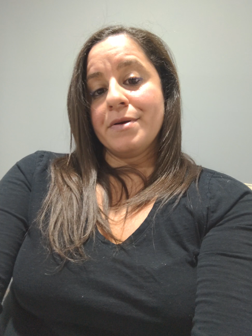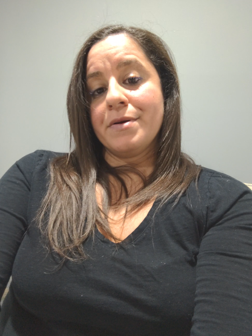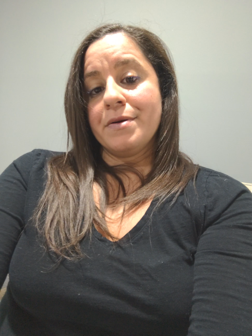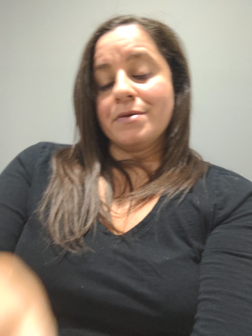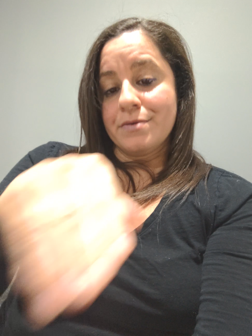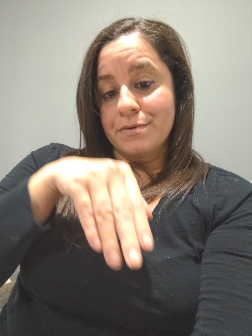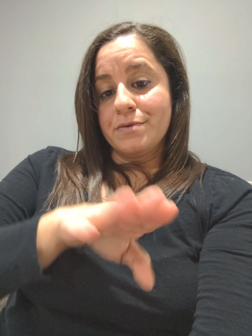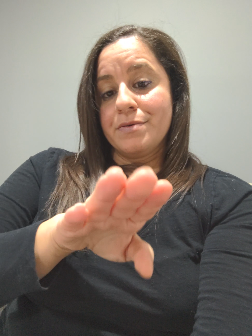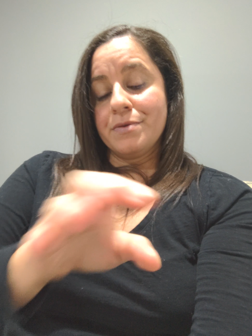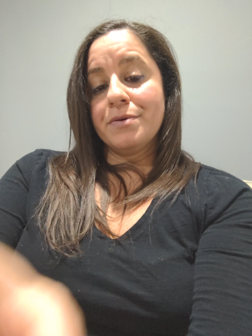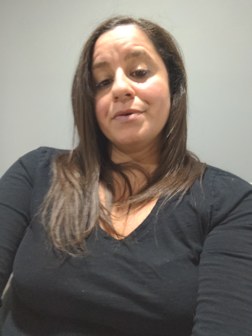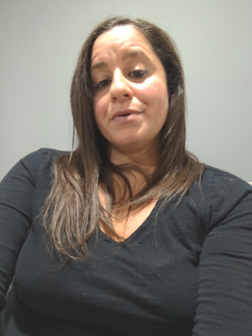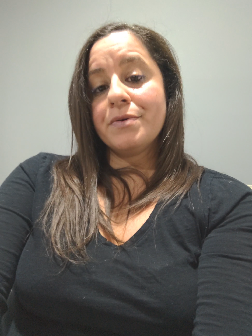into